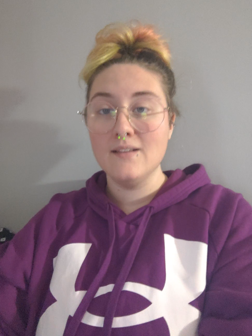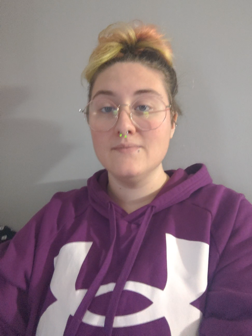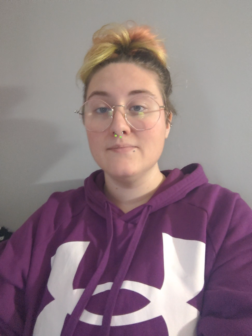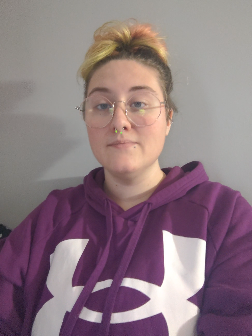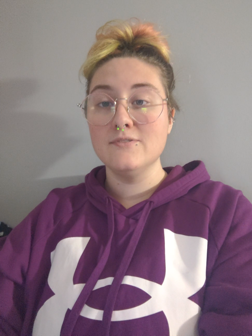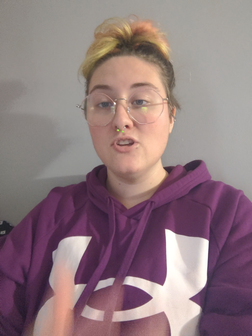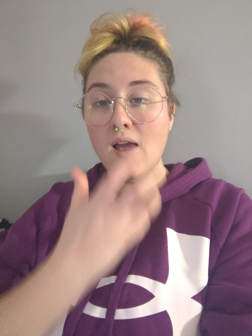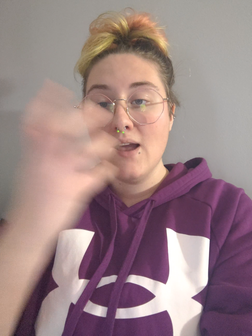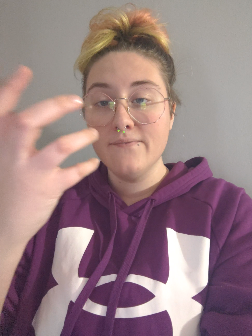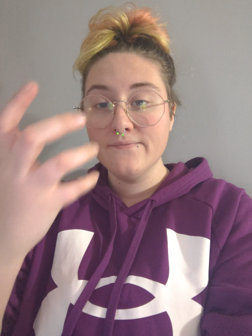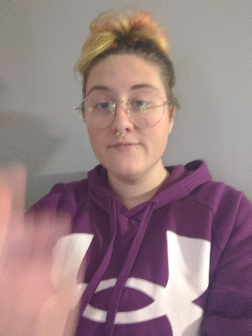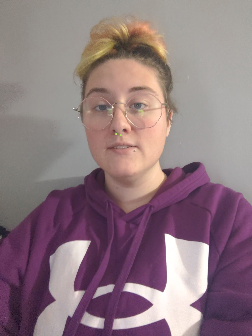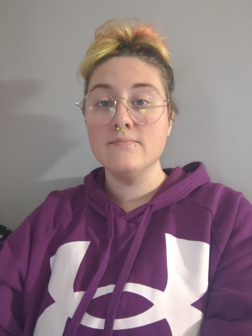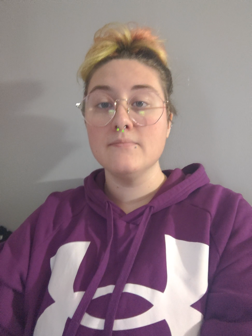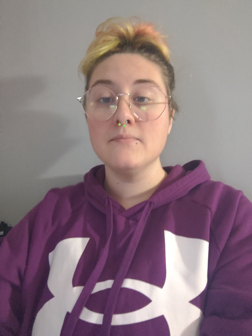giraffe